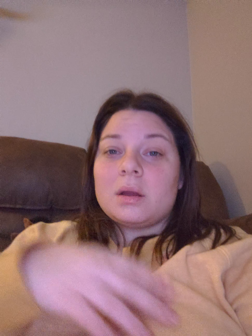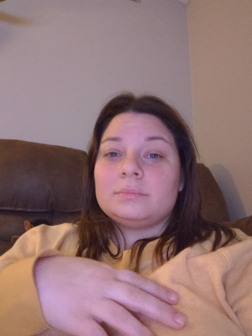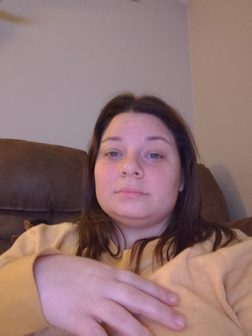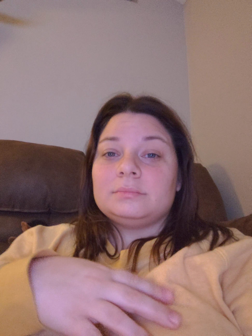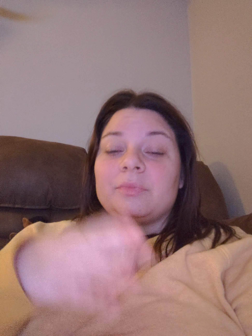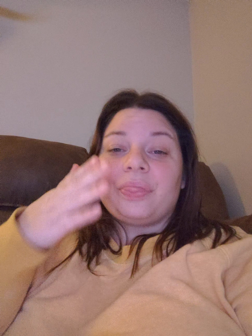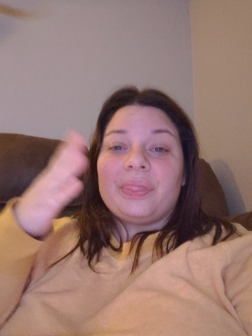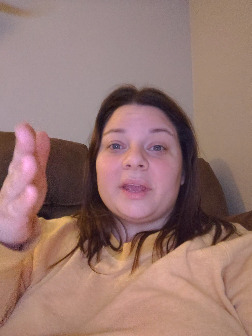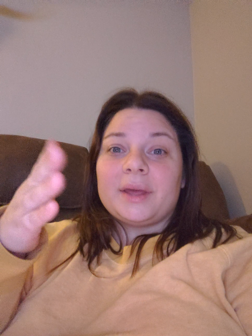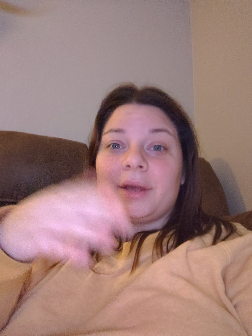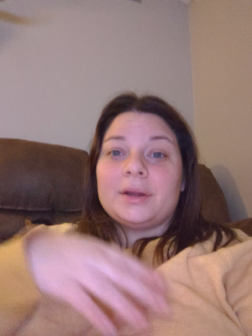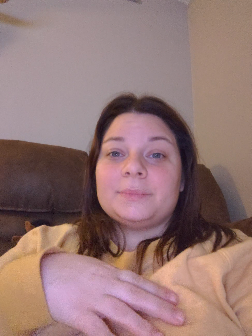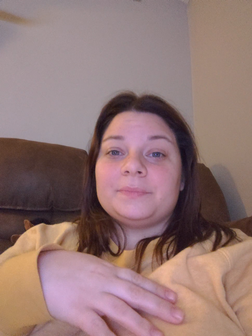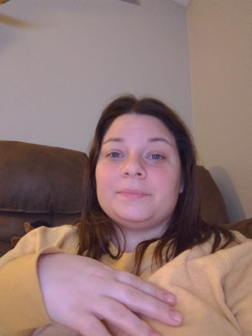there